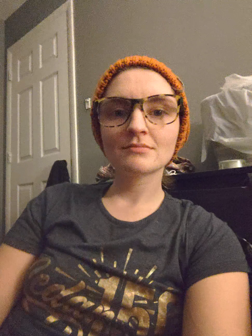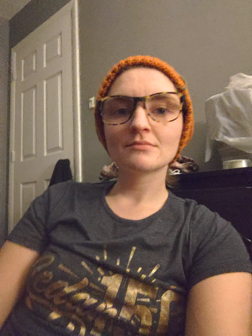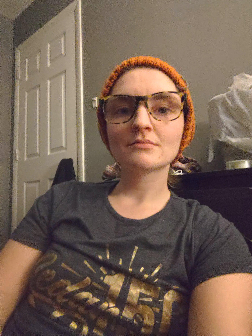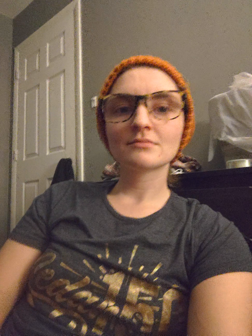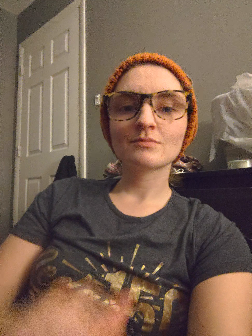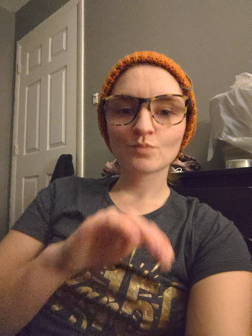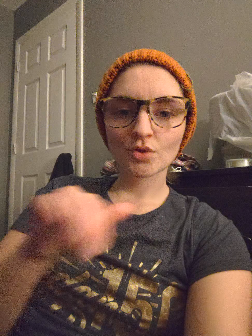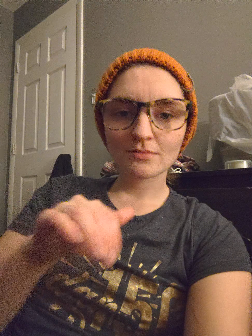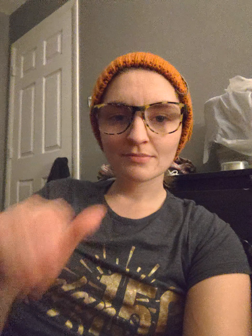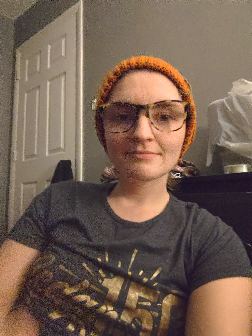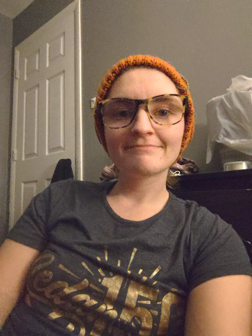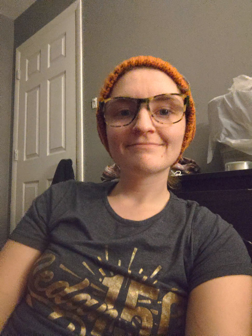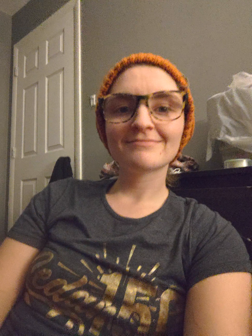pool